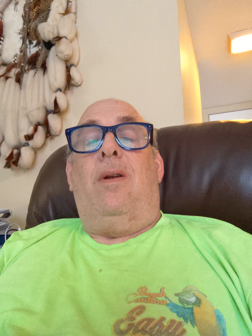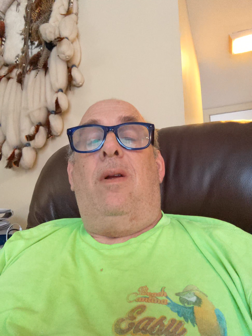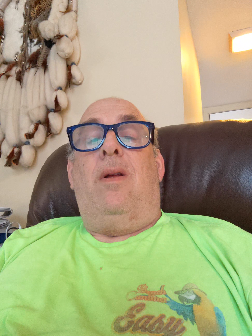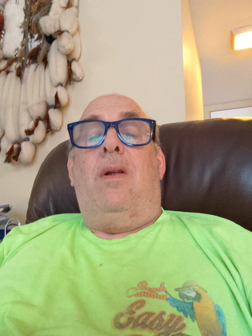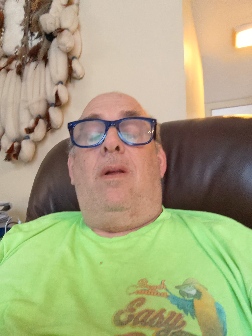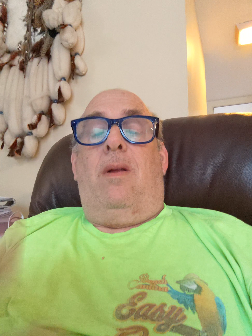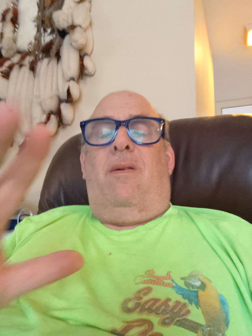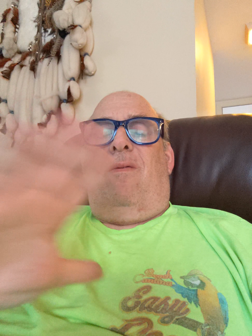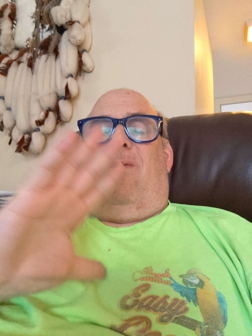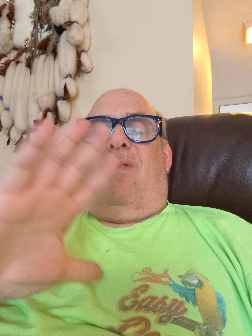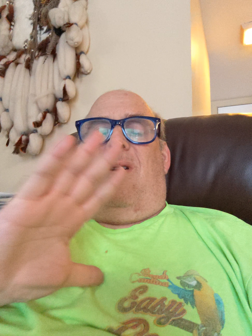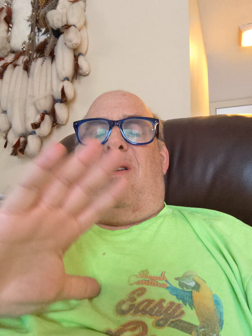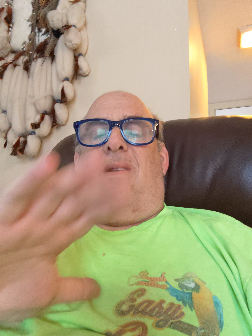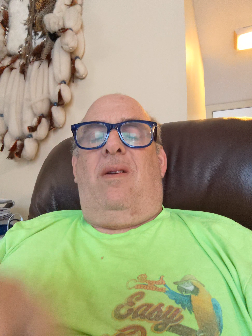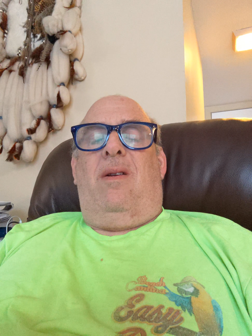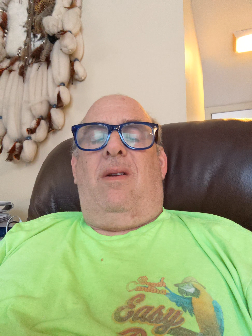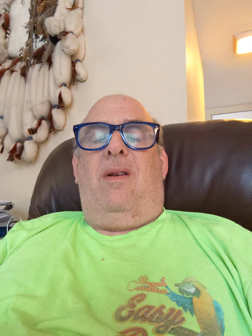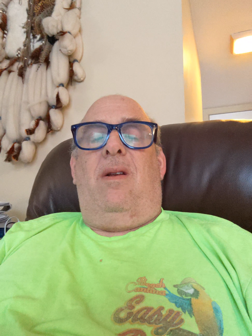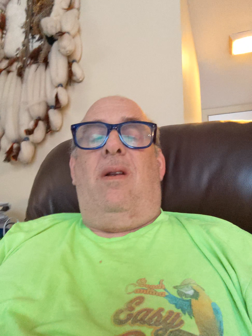fine